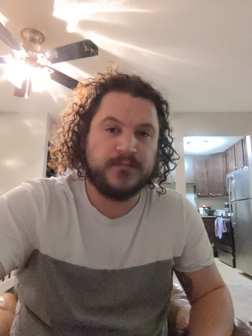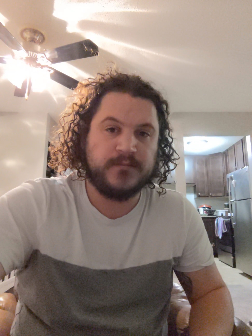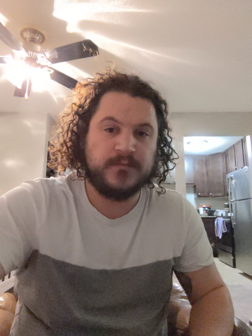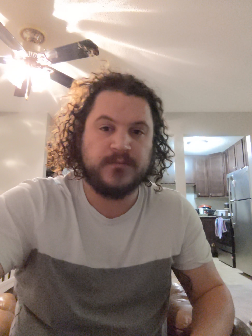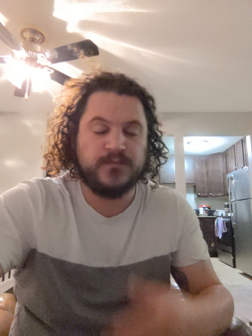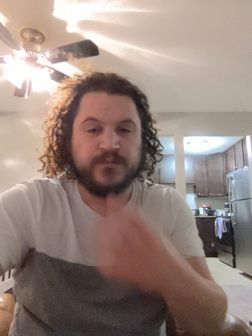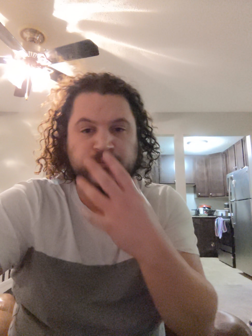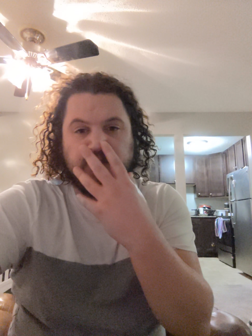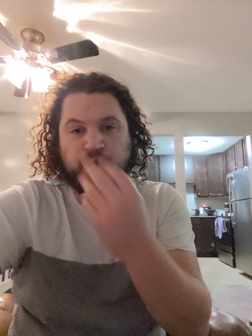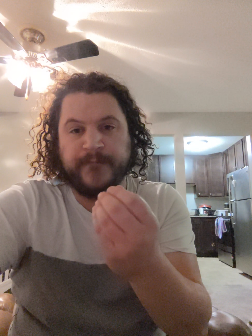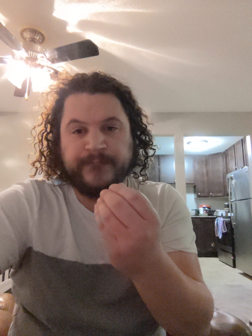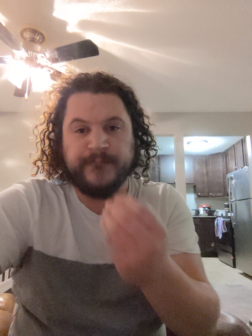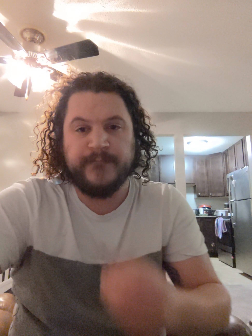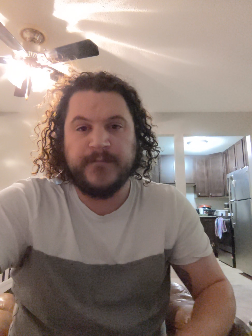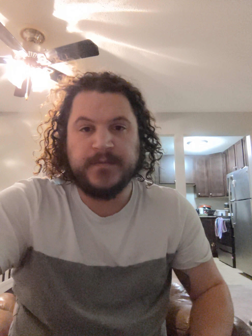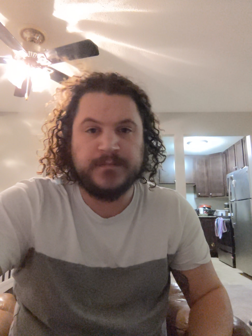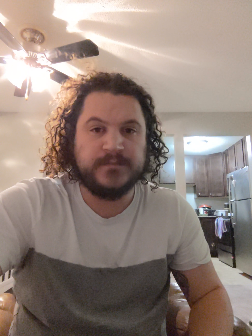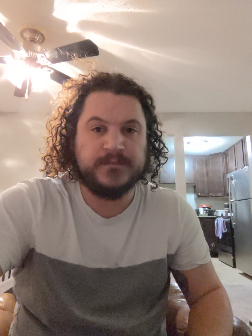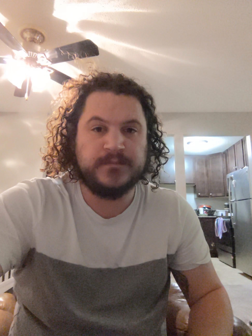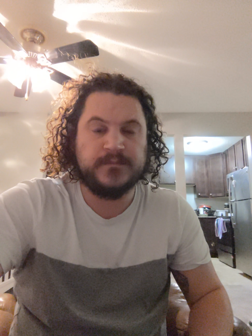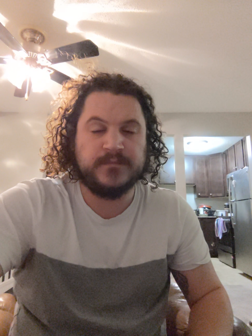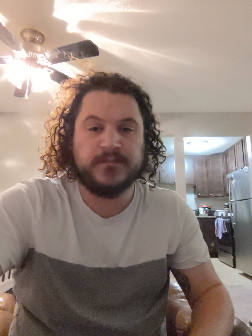wolf